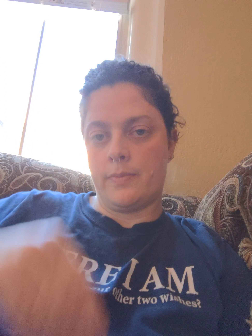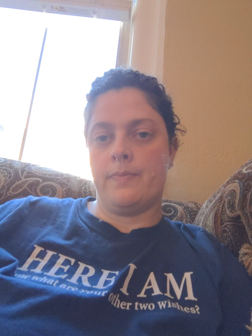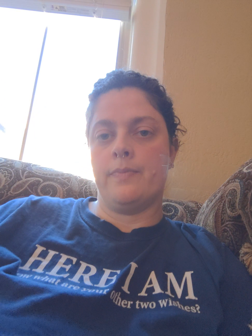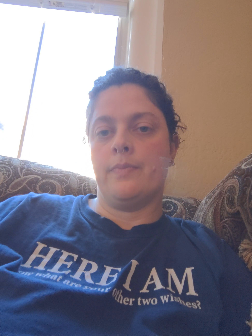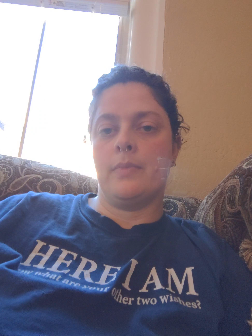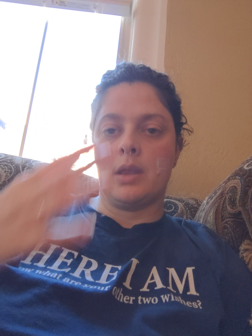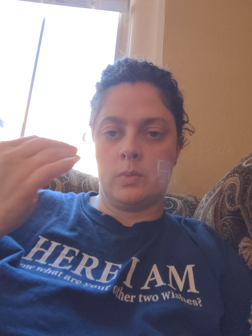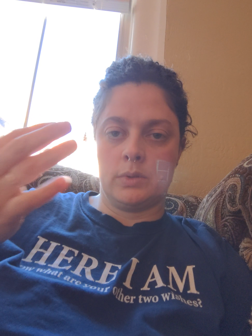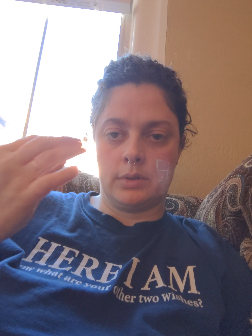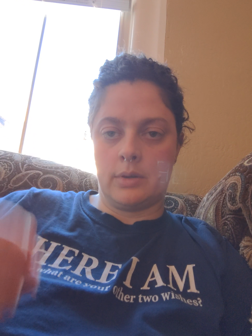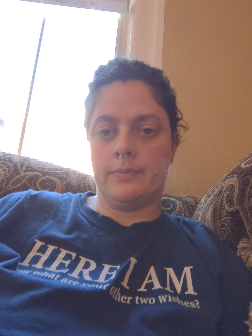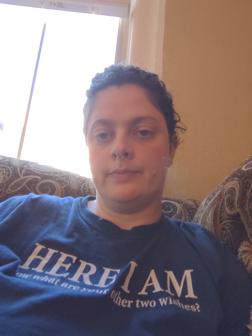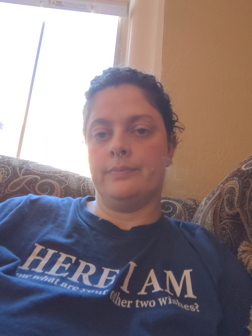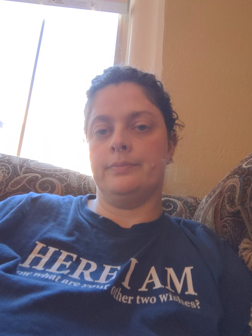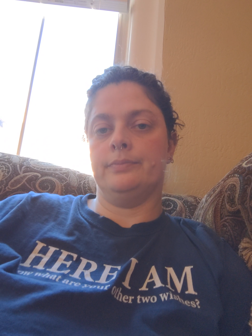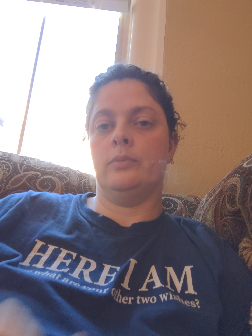outside